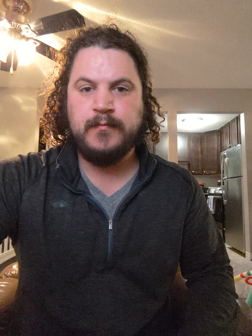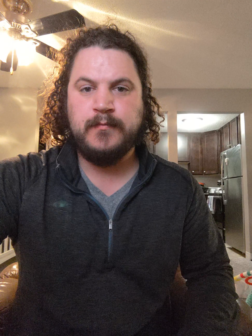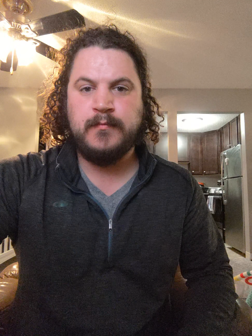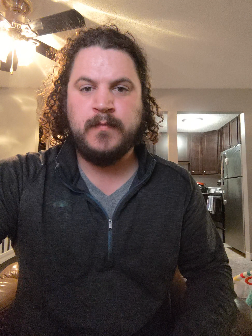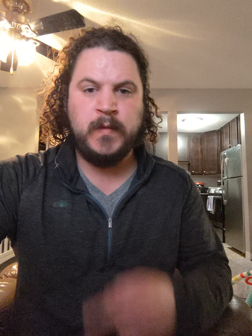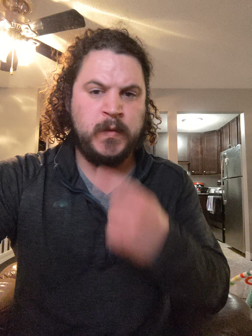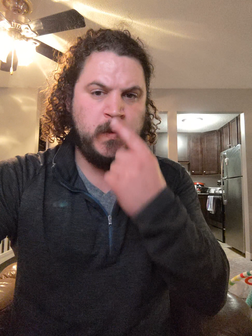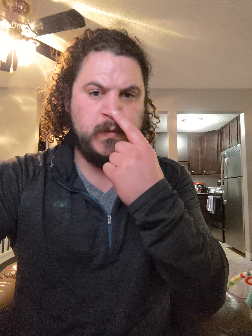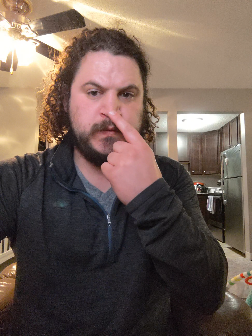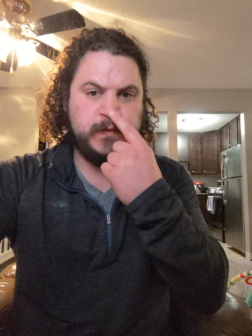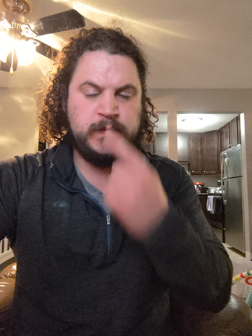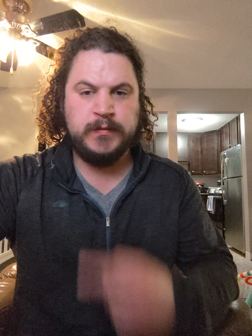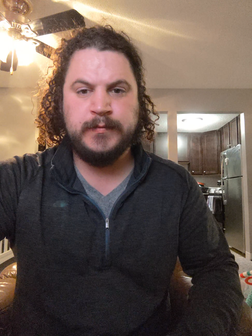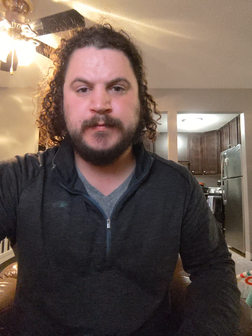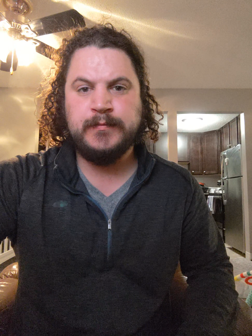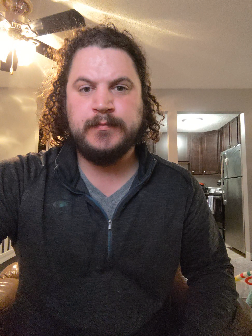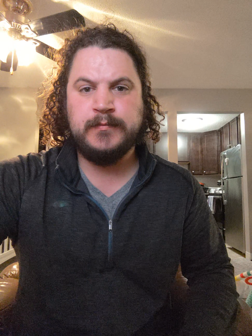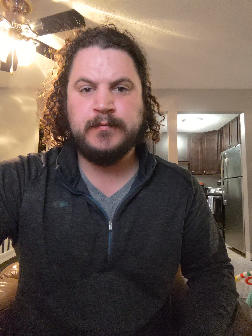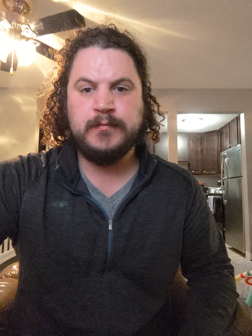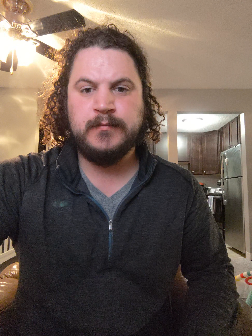nose